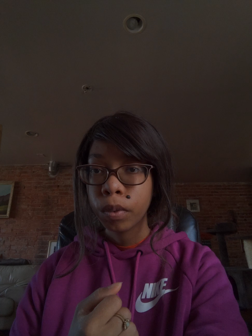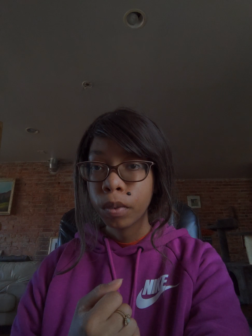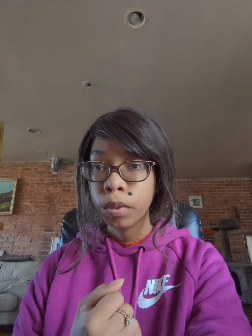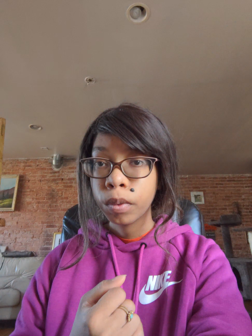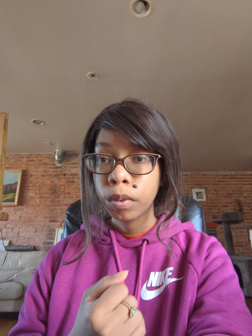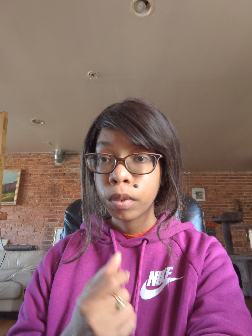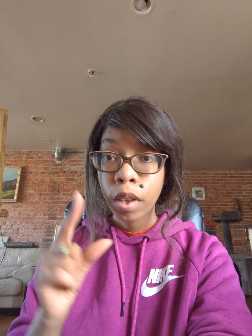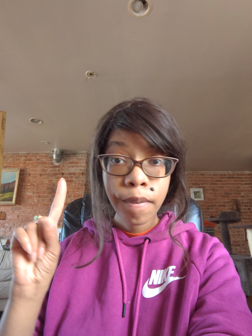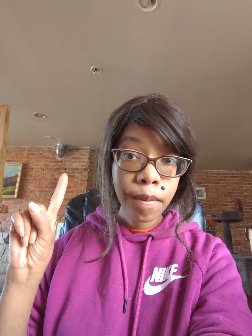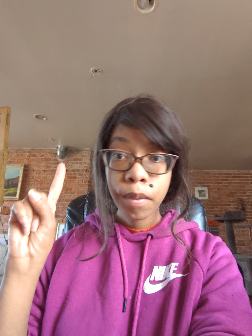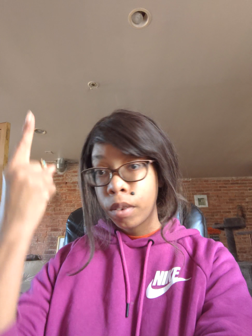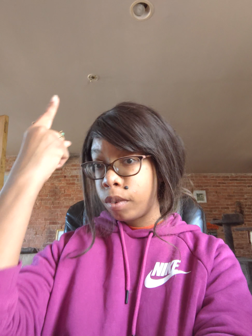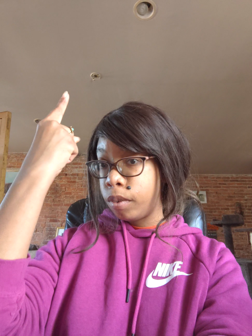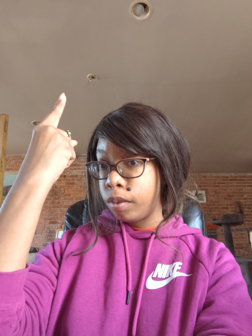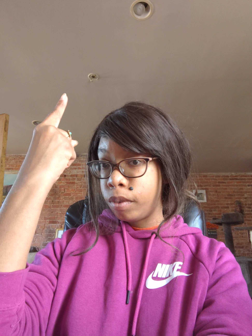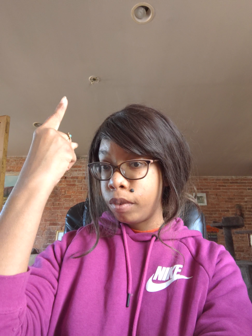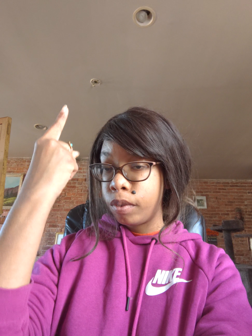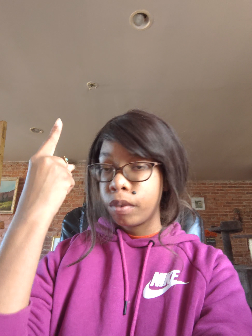first